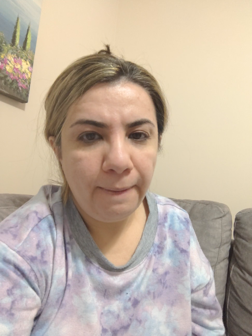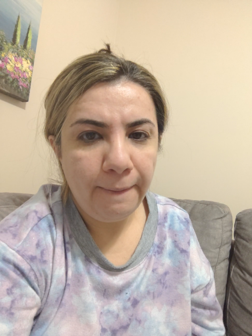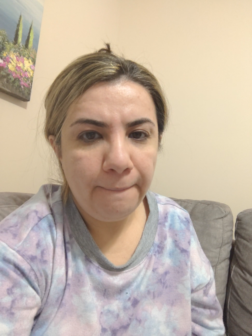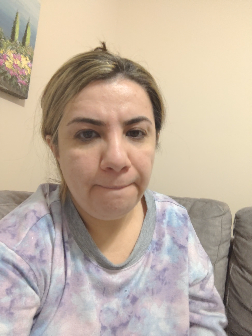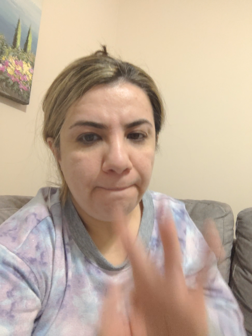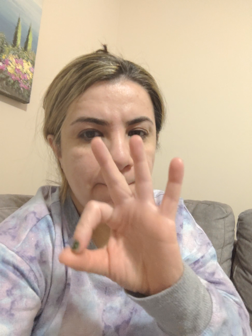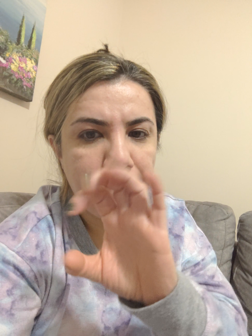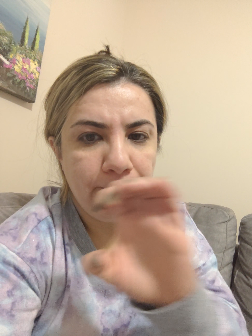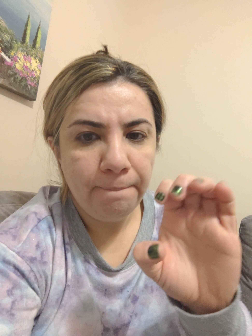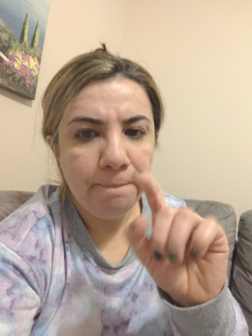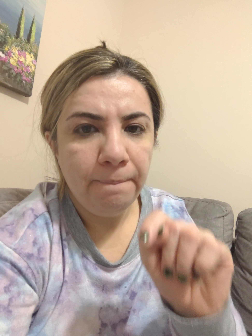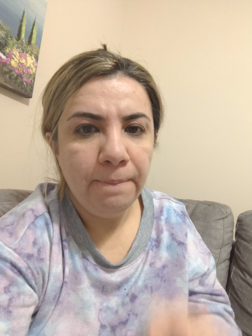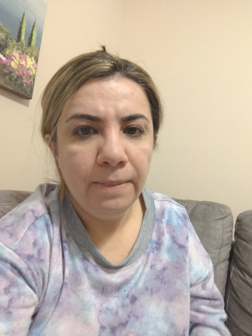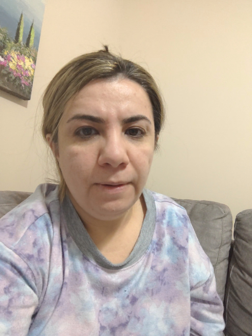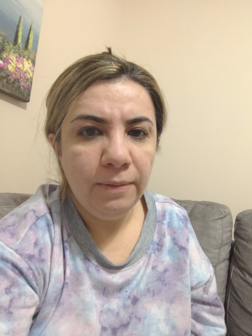feet